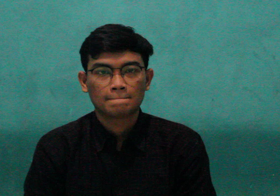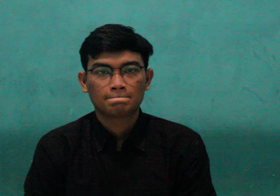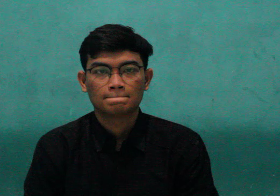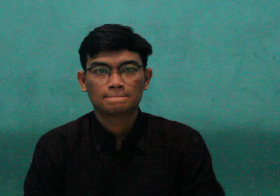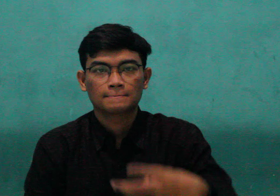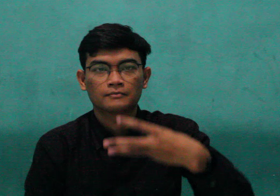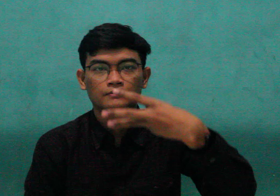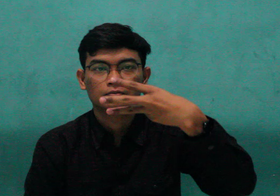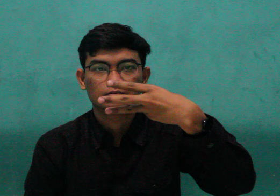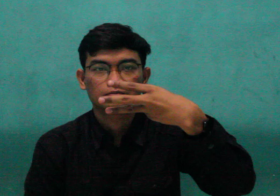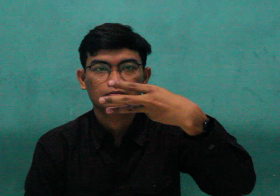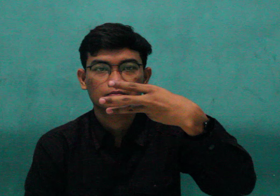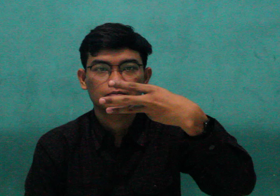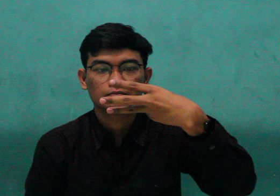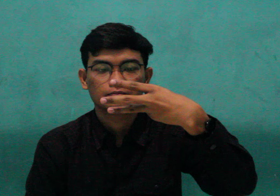E